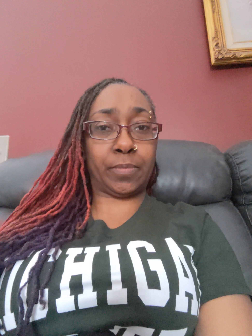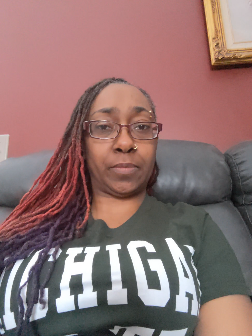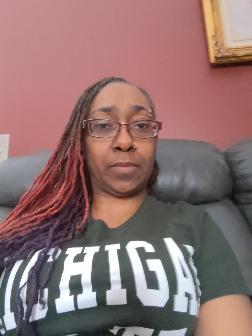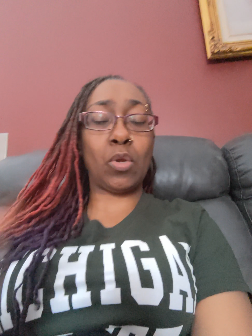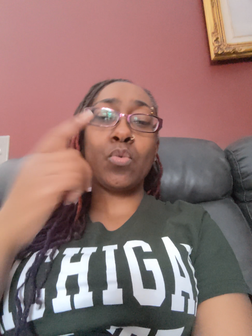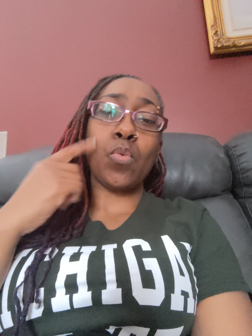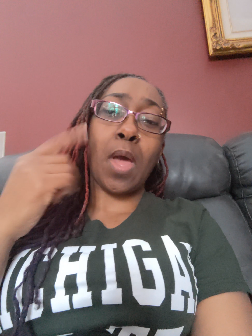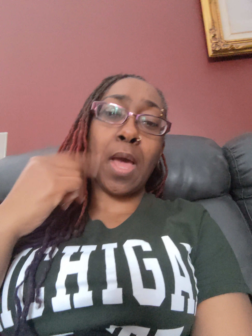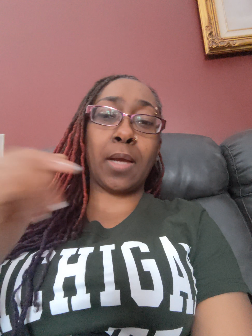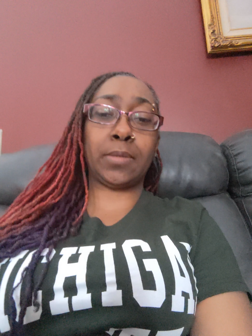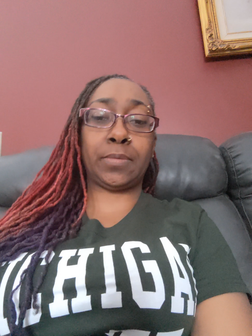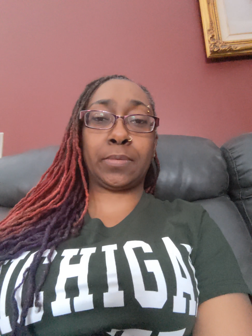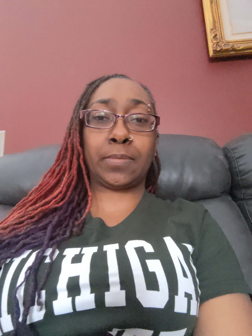cry